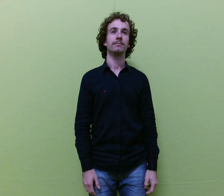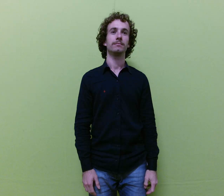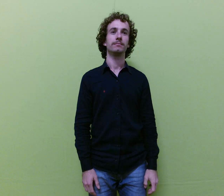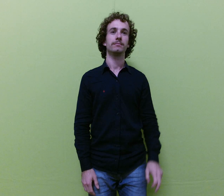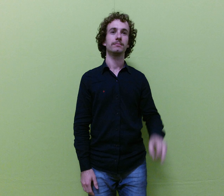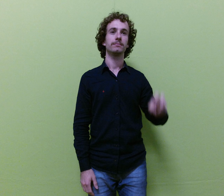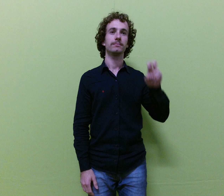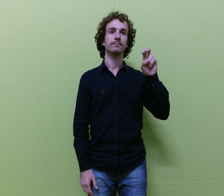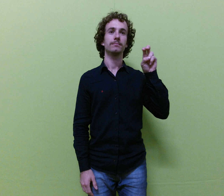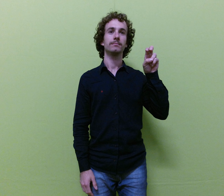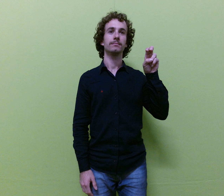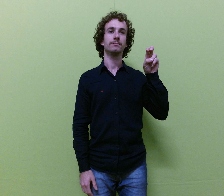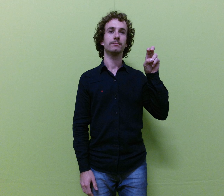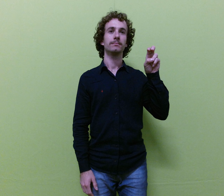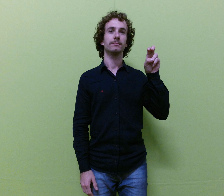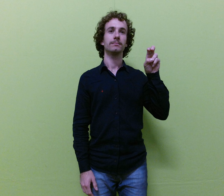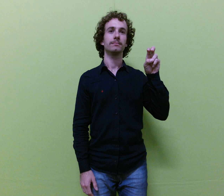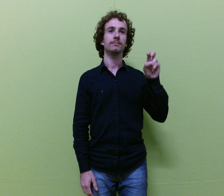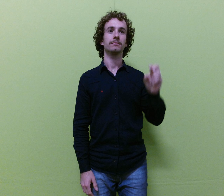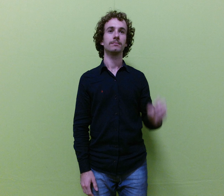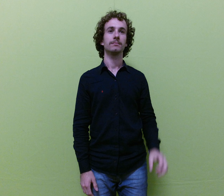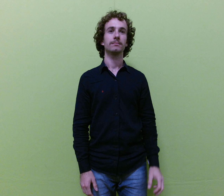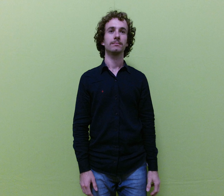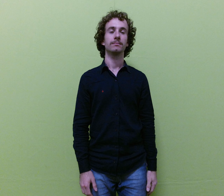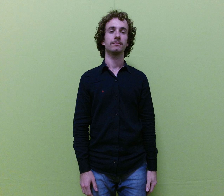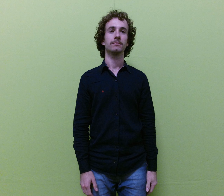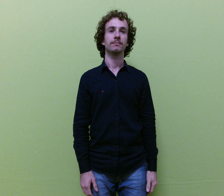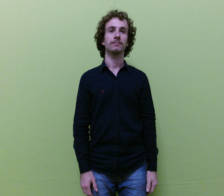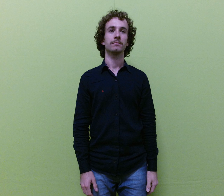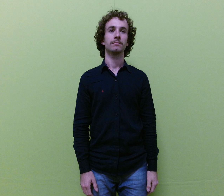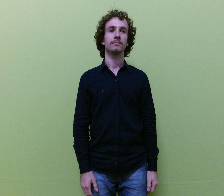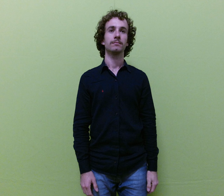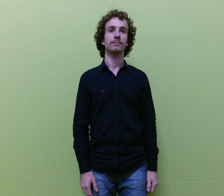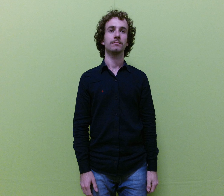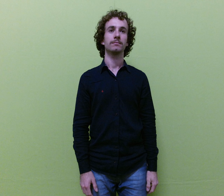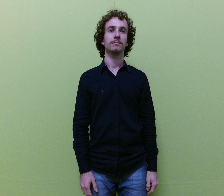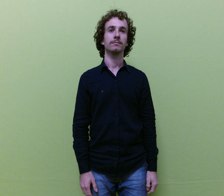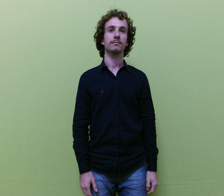cinco